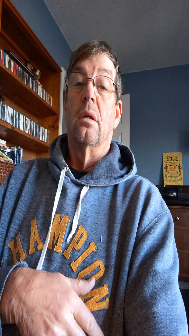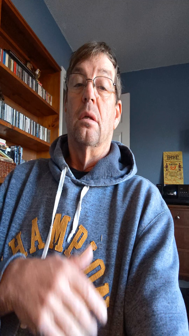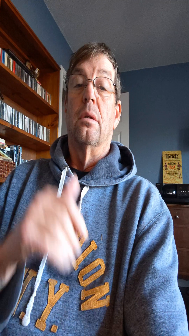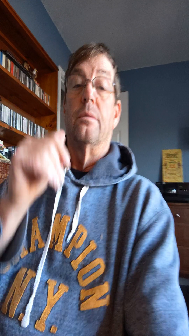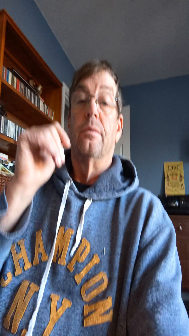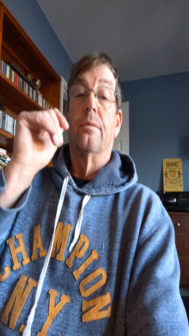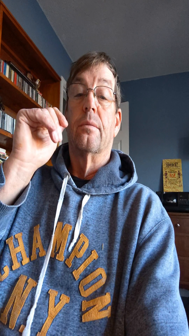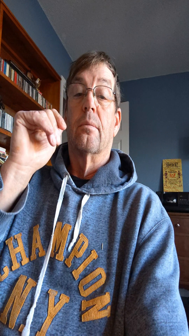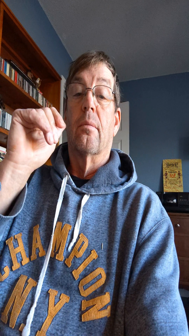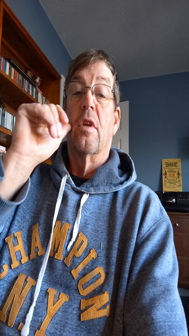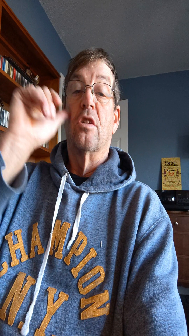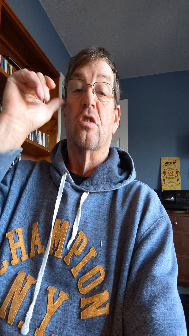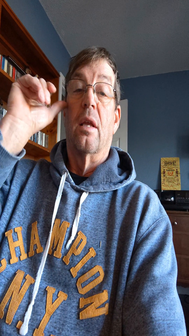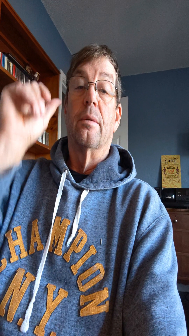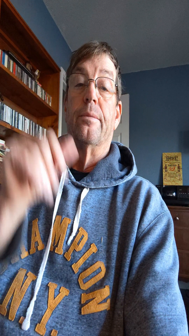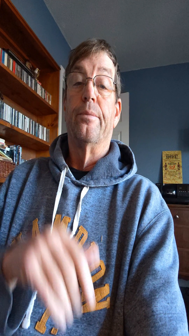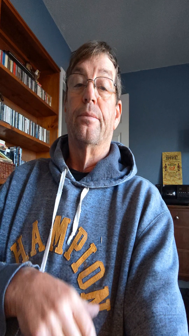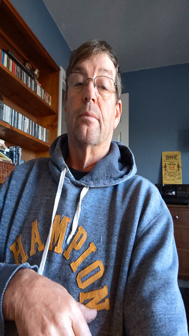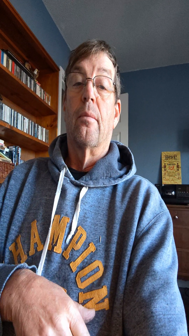yesterday